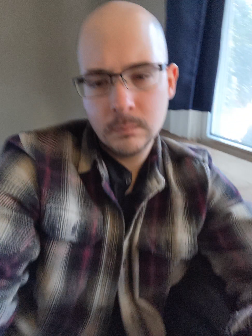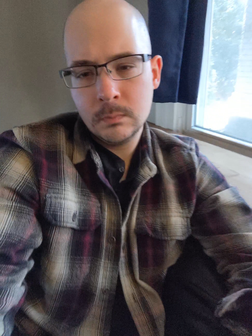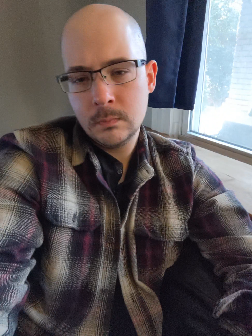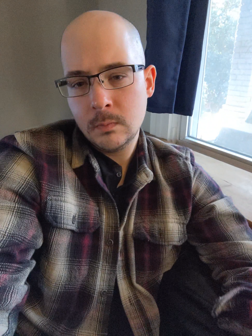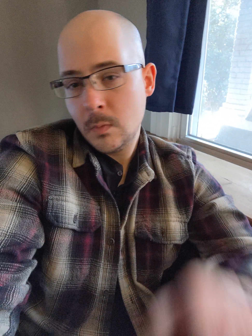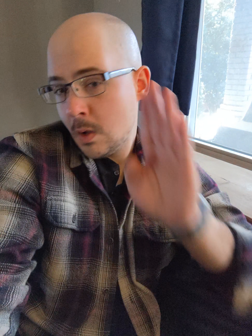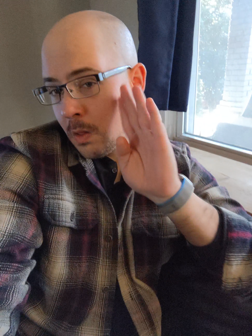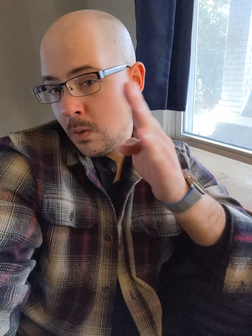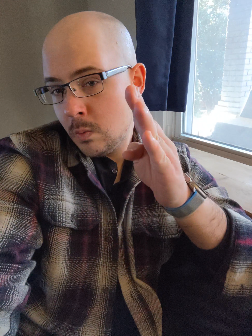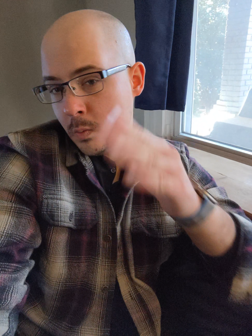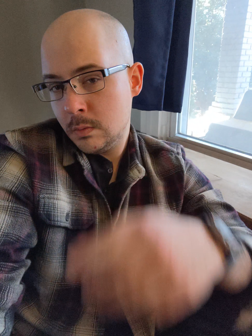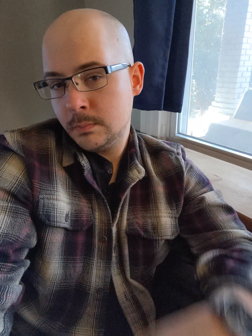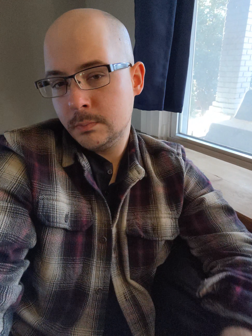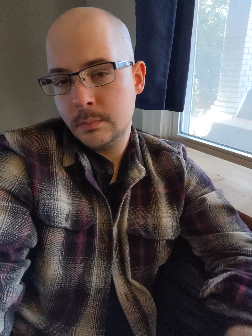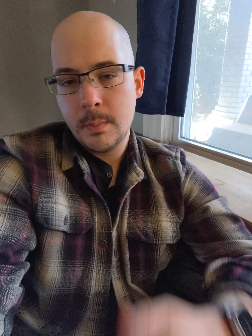hello